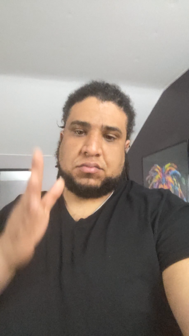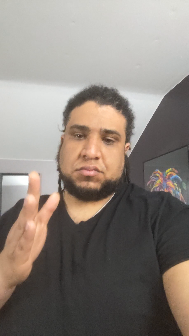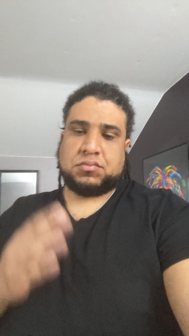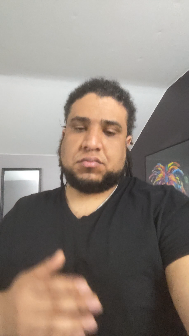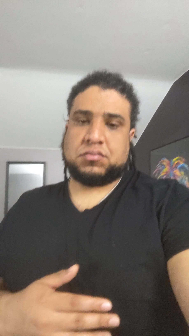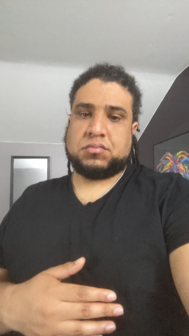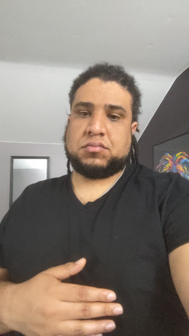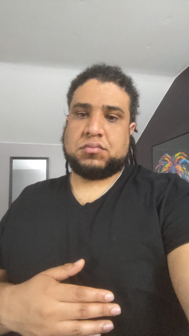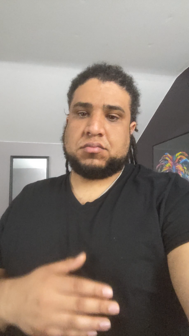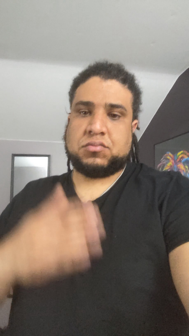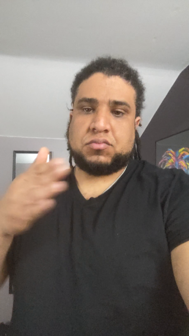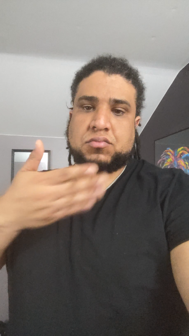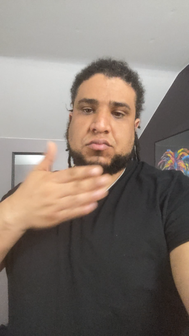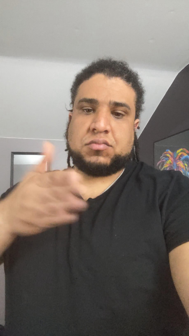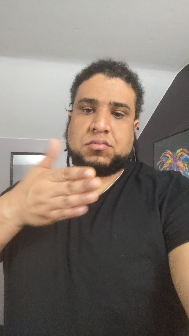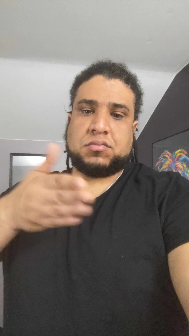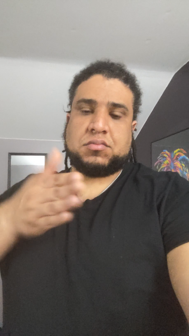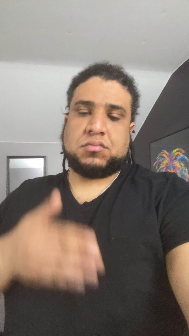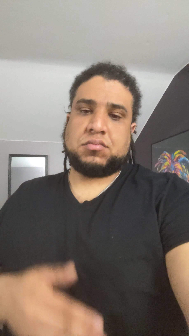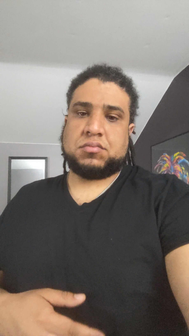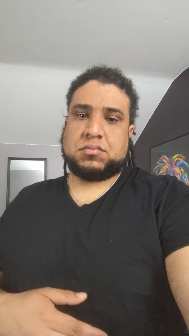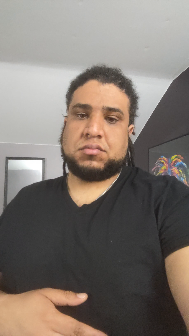share